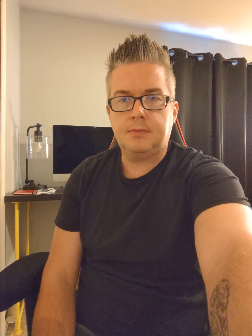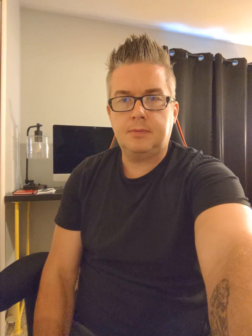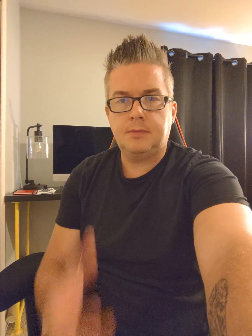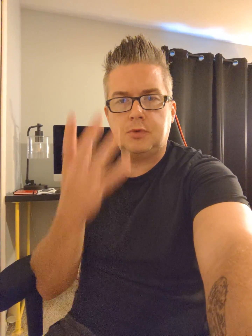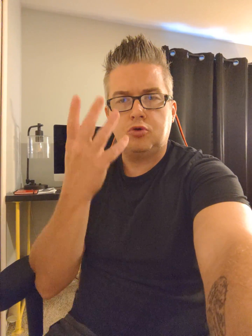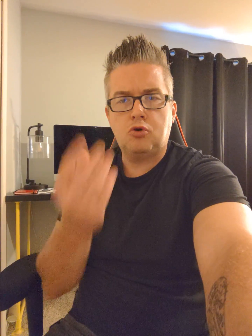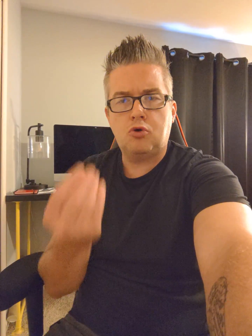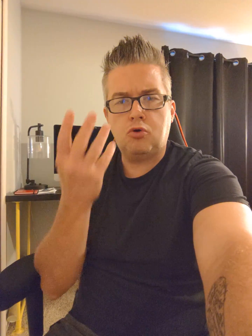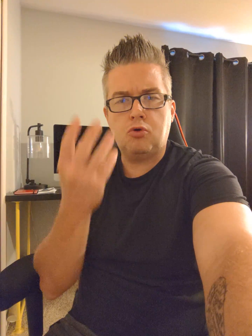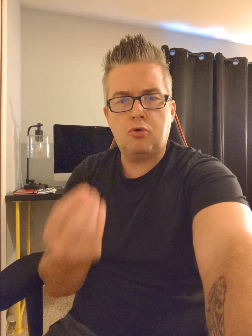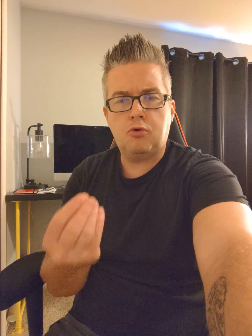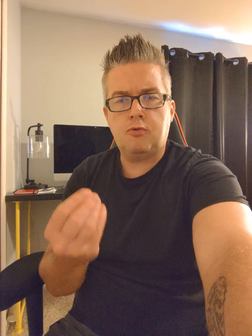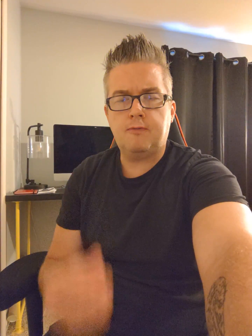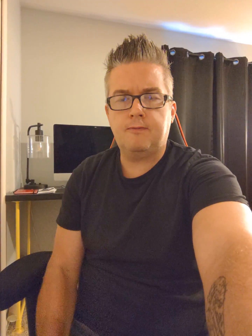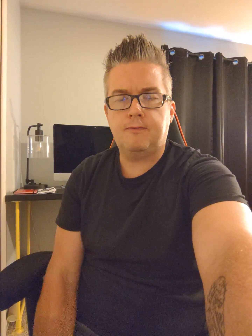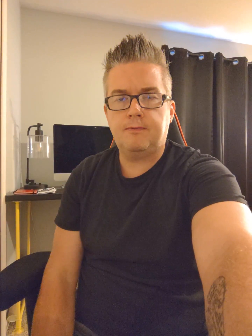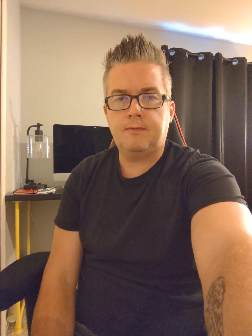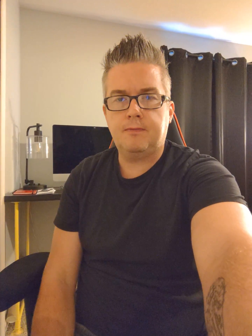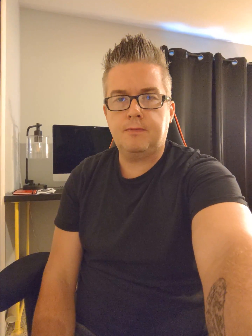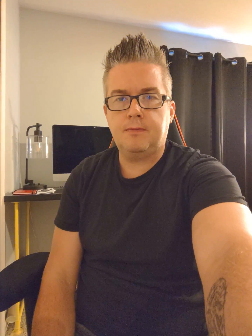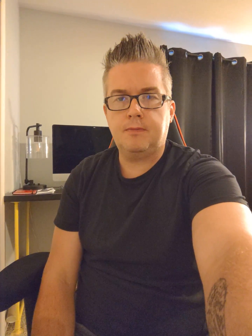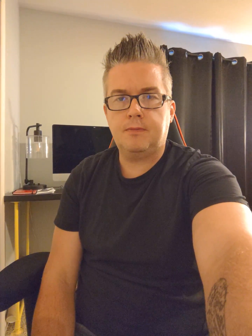gentle